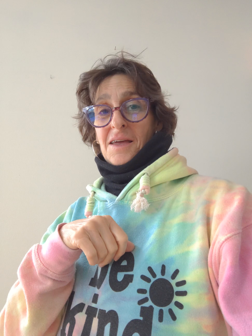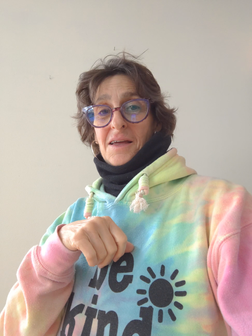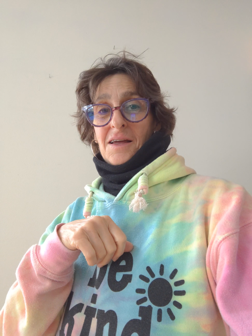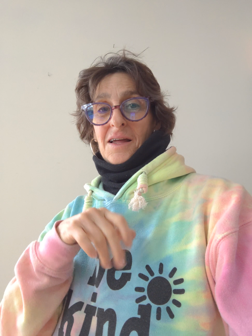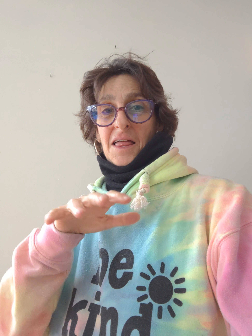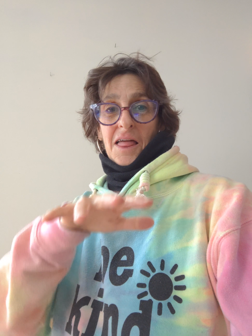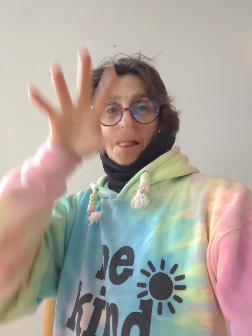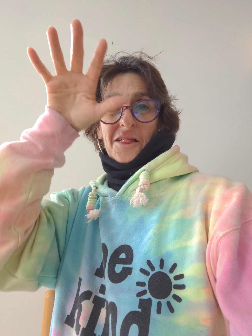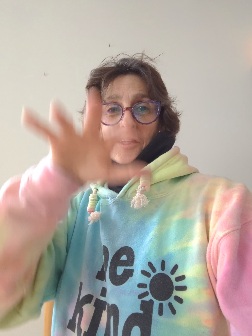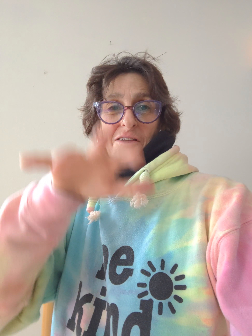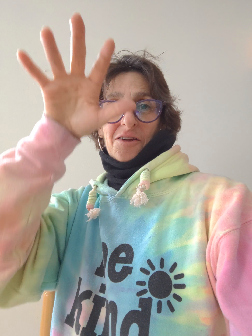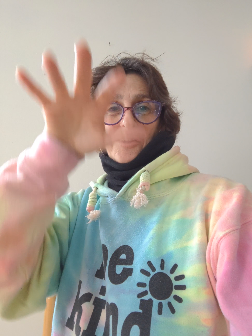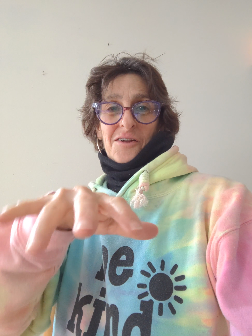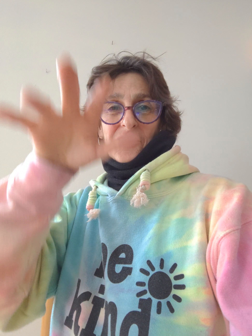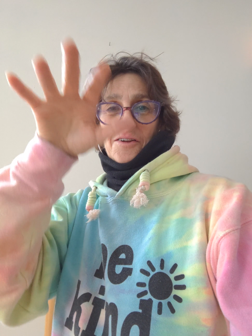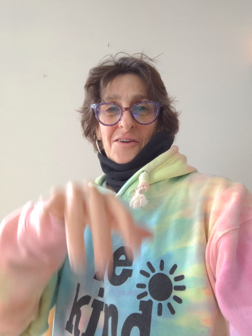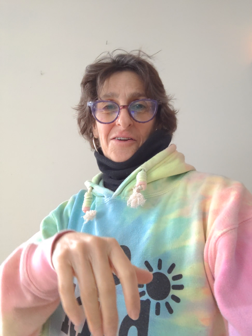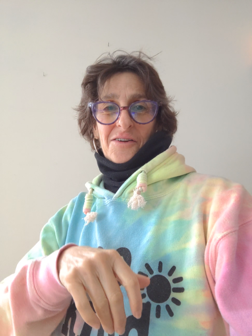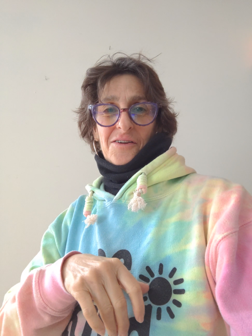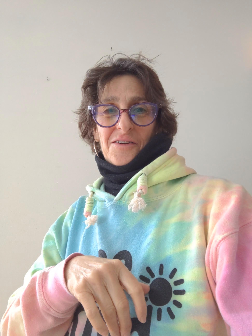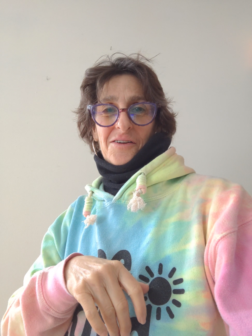alligator